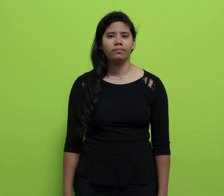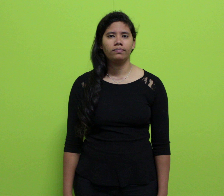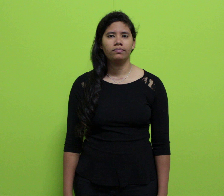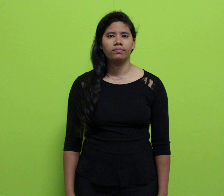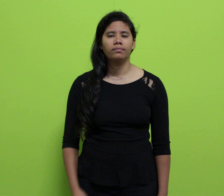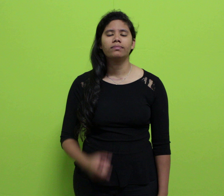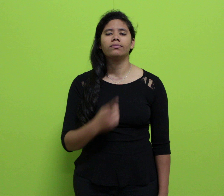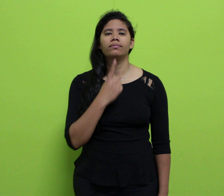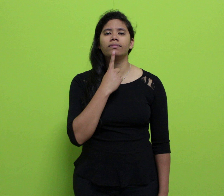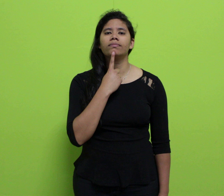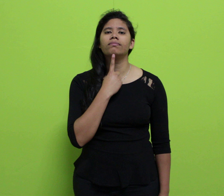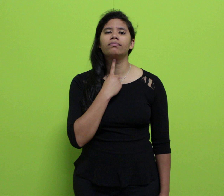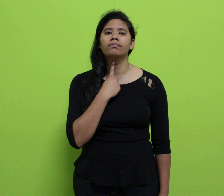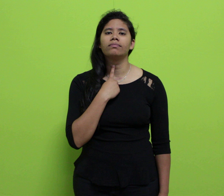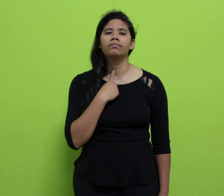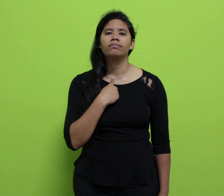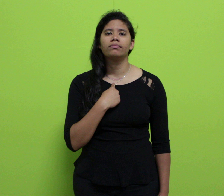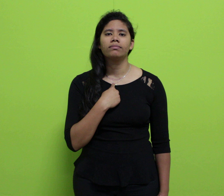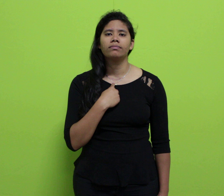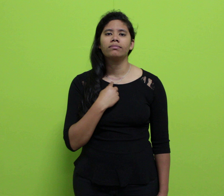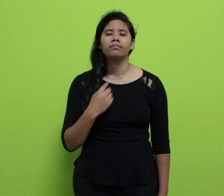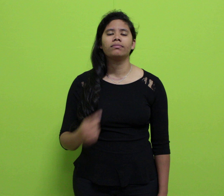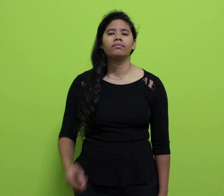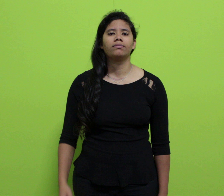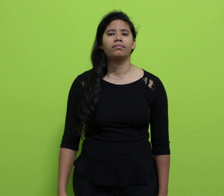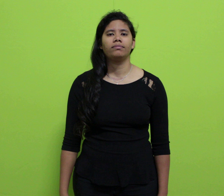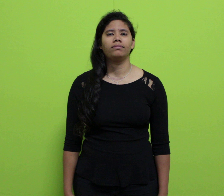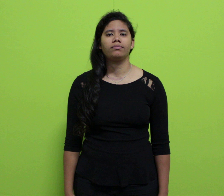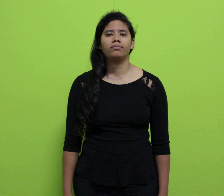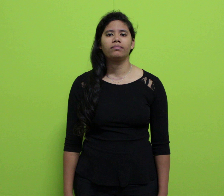vontade